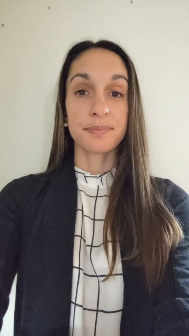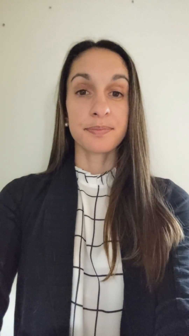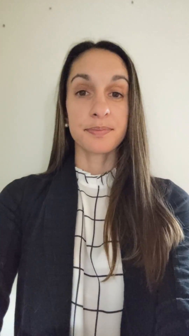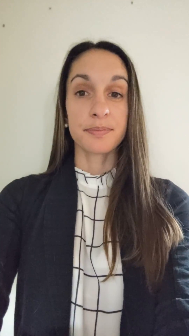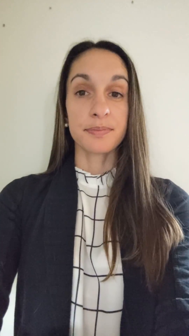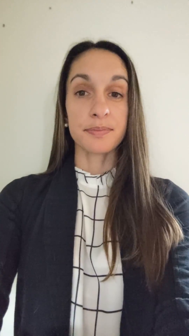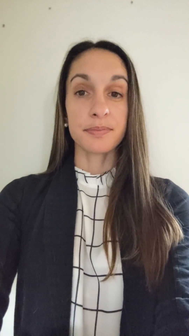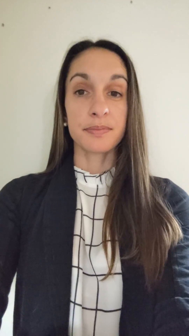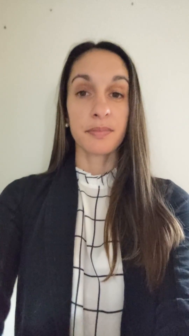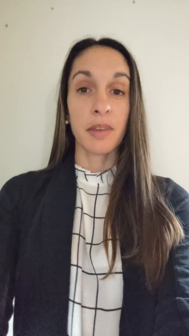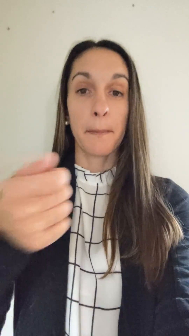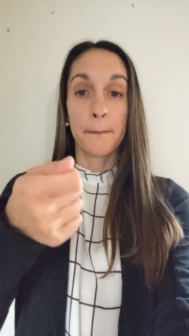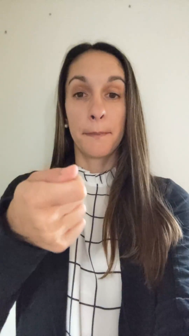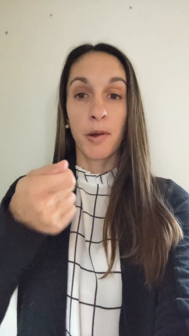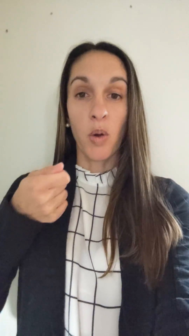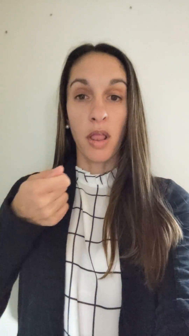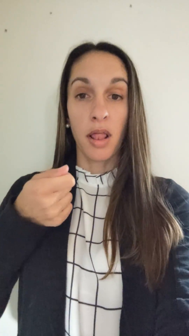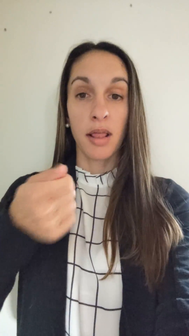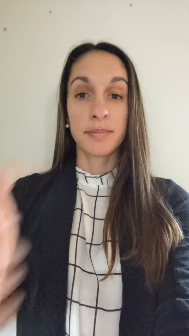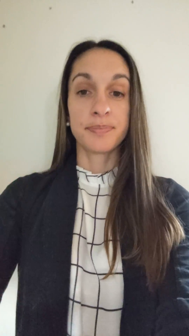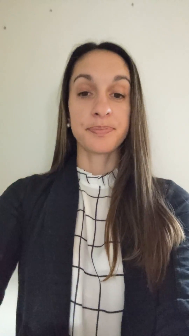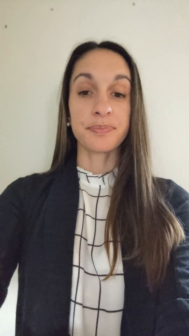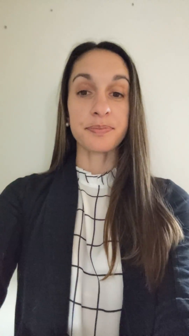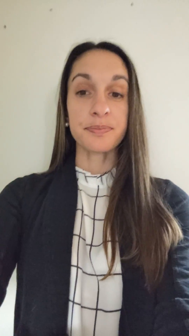pull